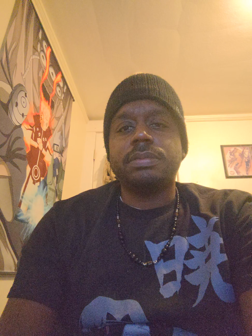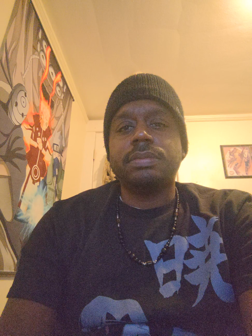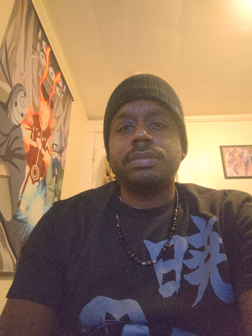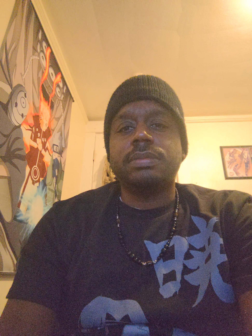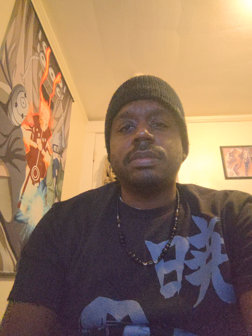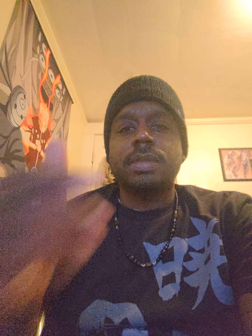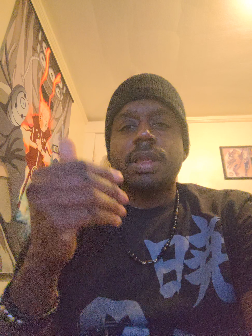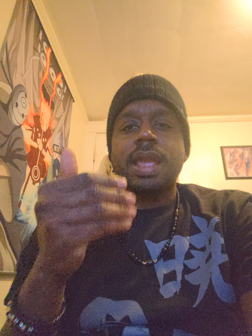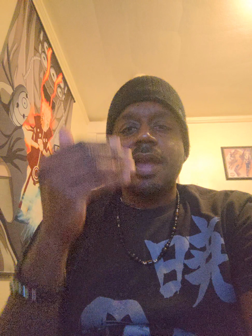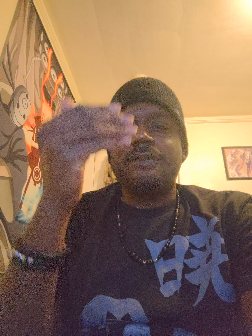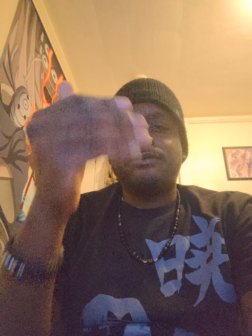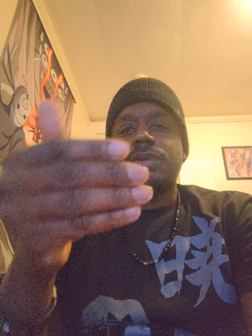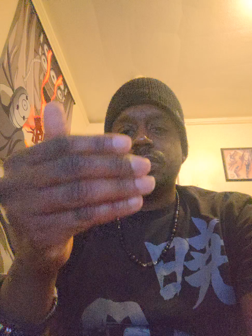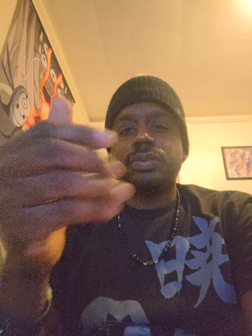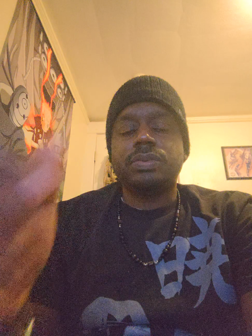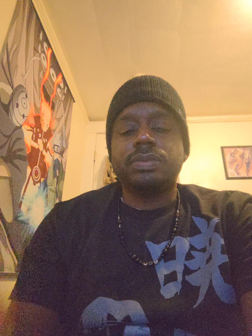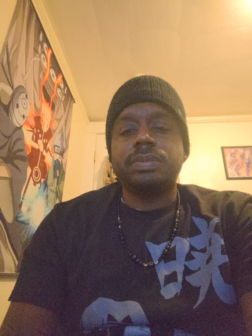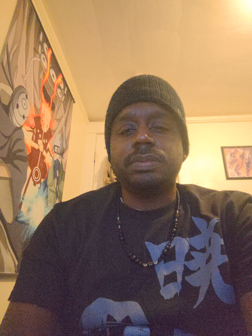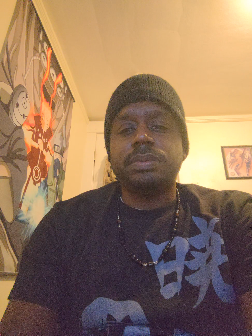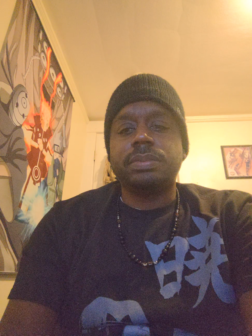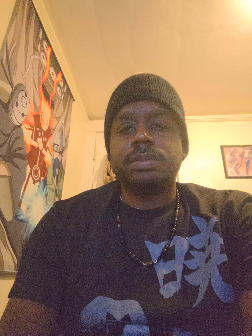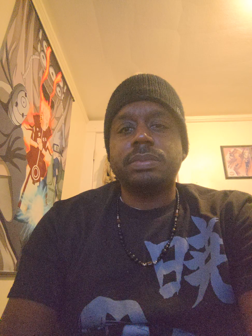after